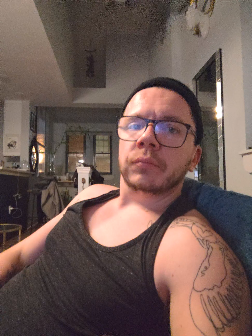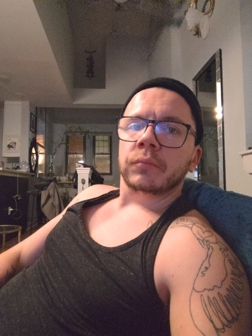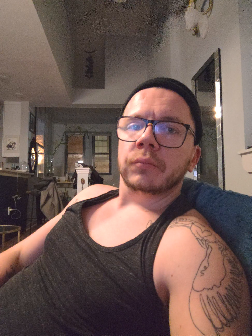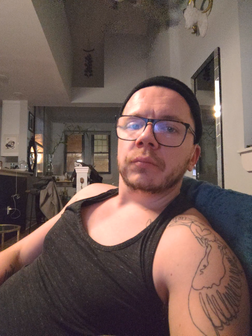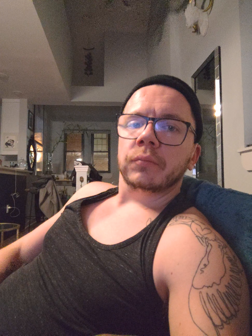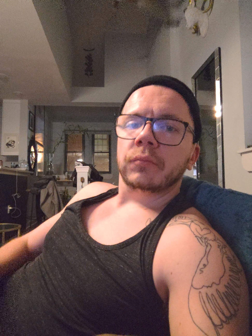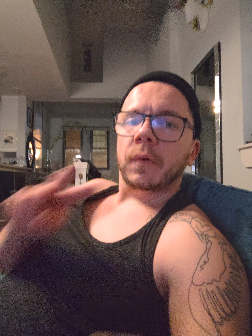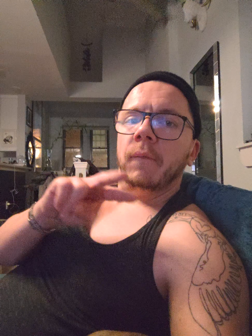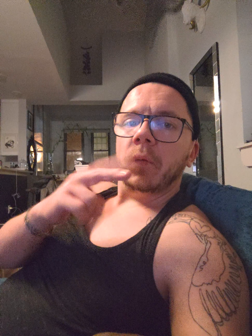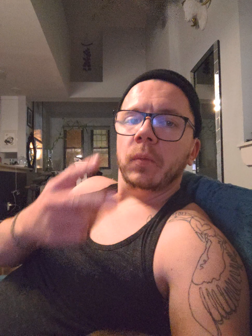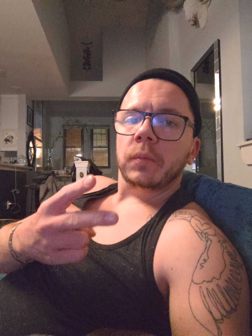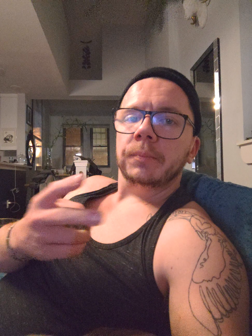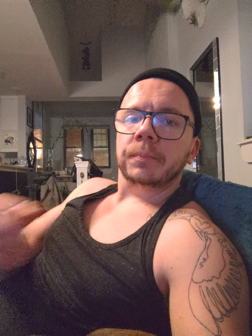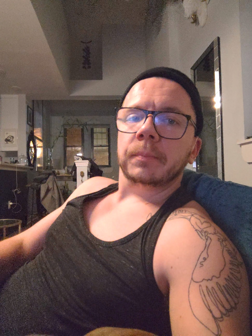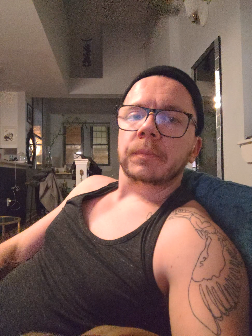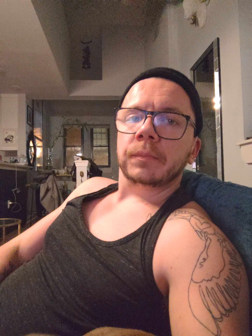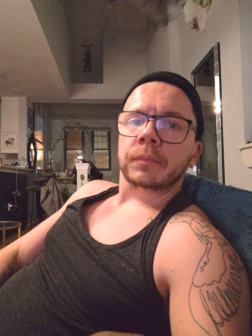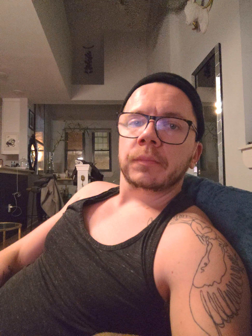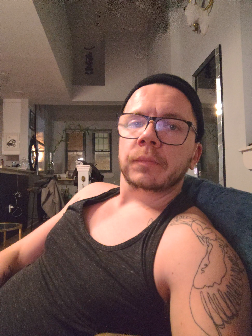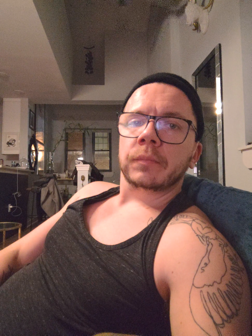fall